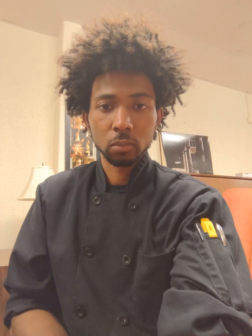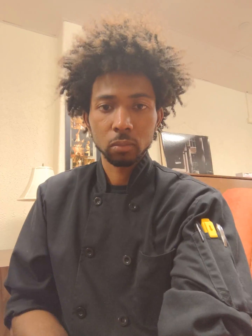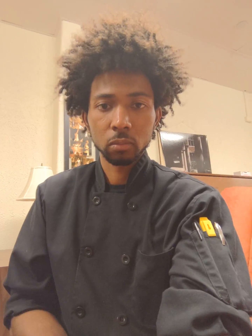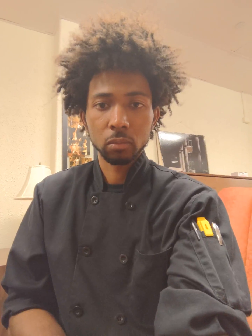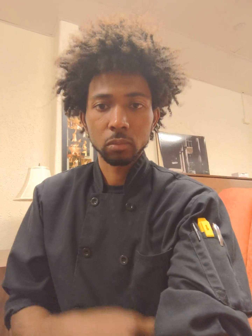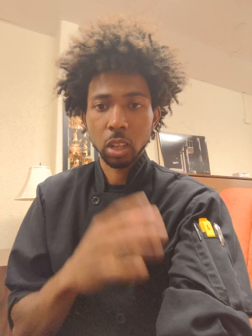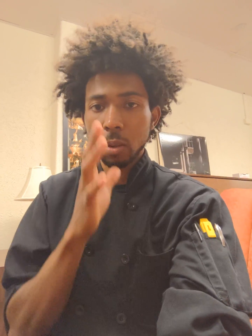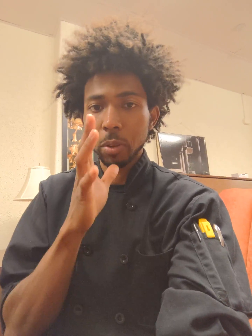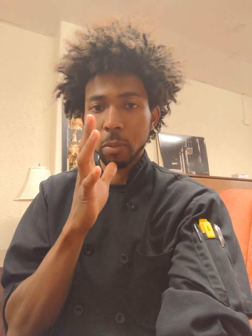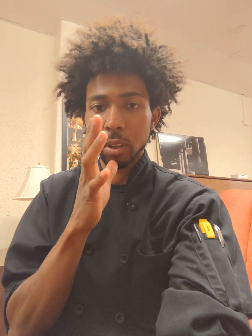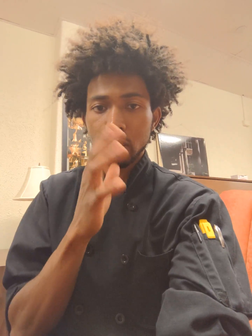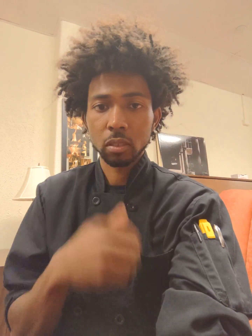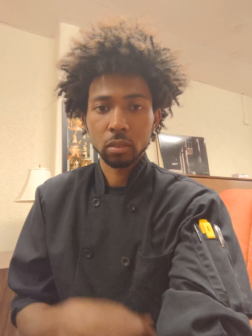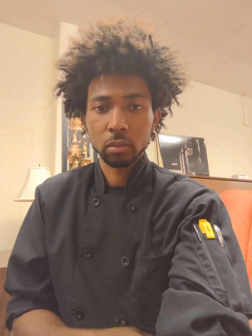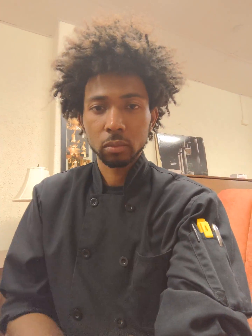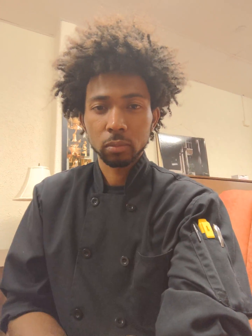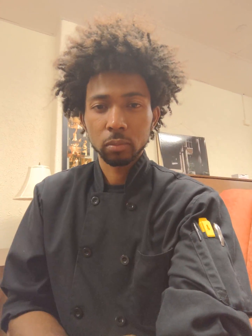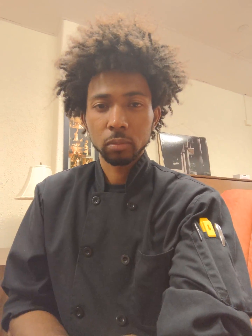mommy